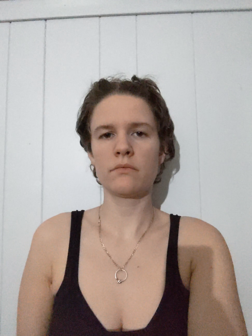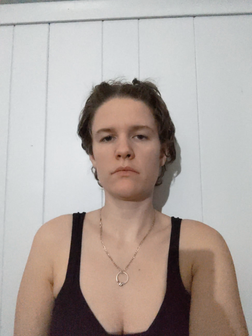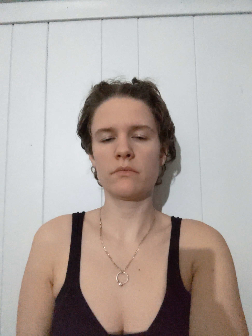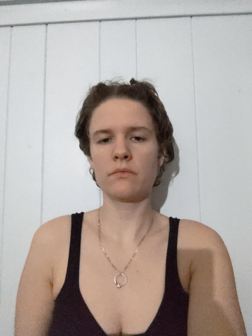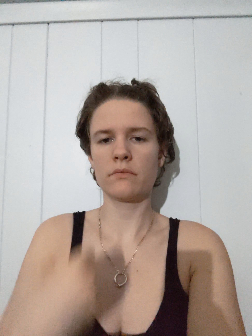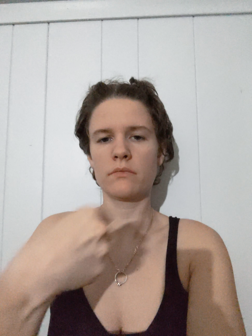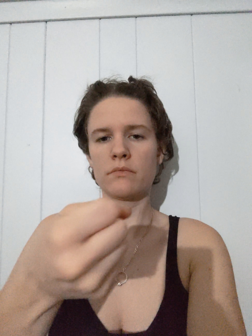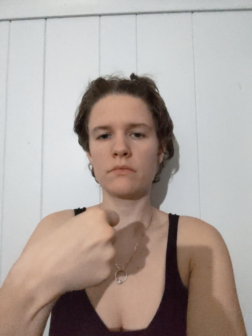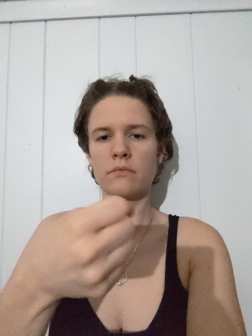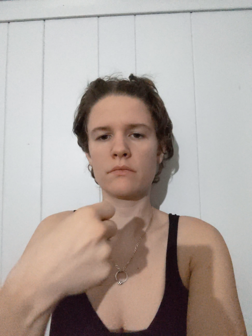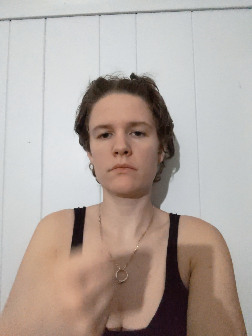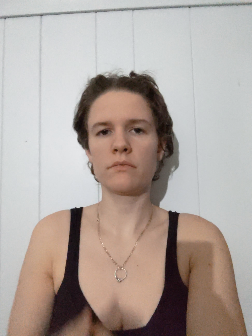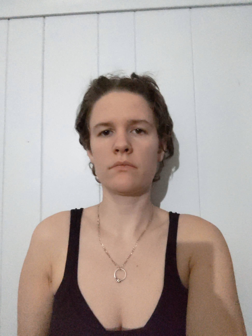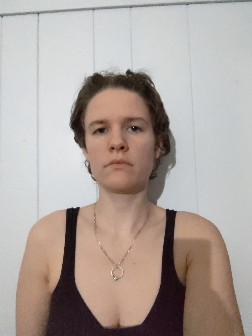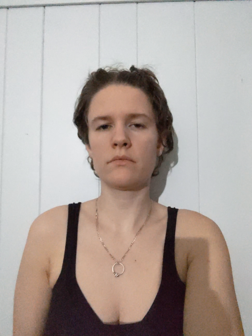make